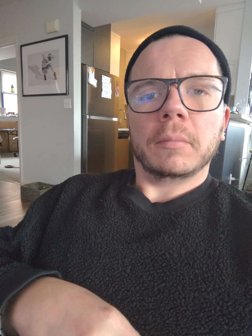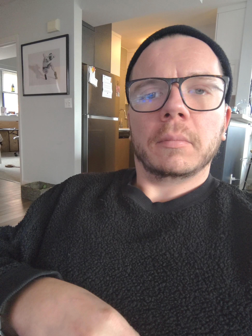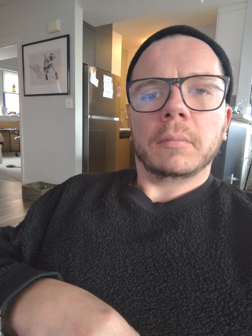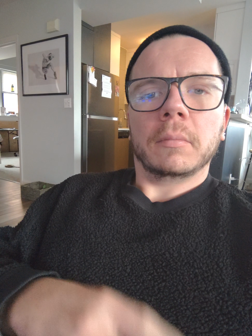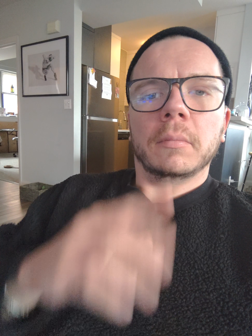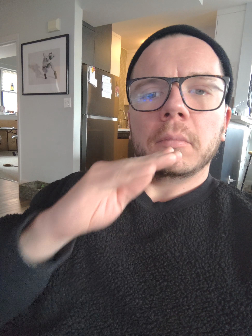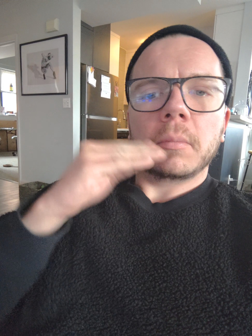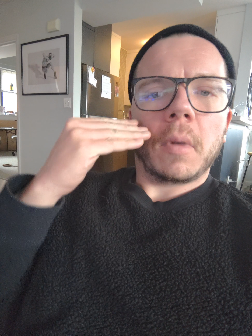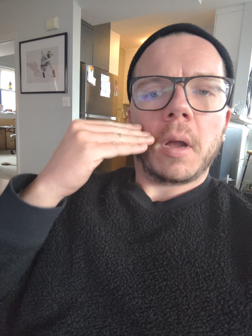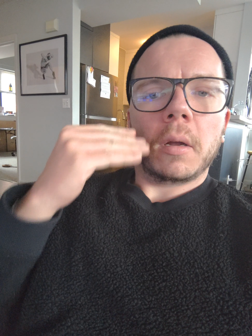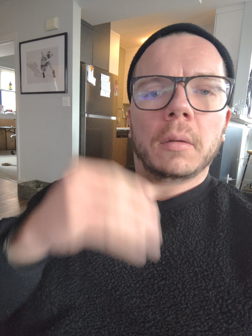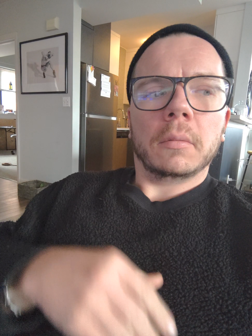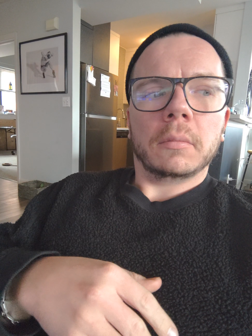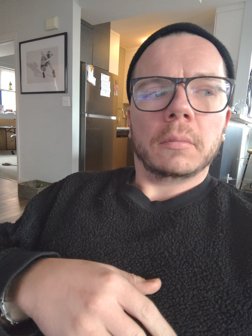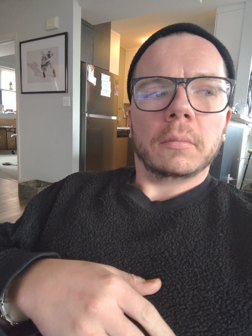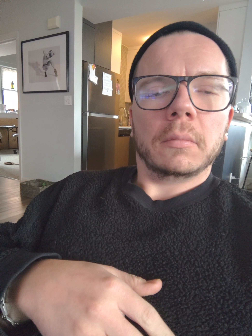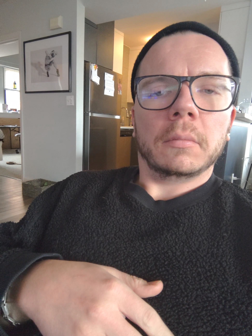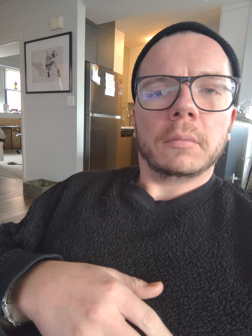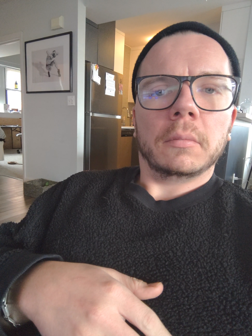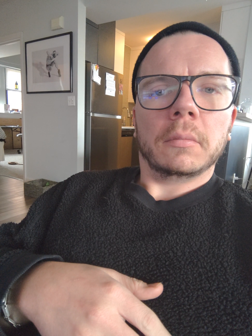smile